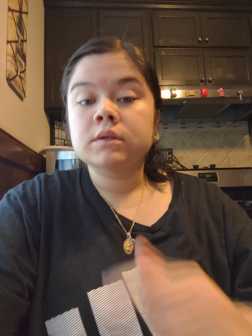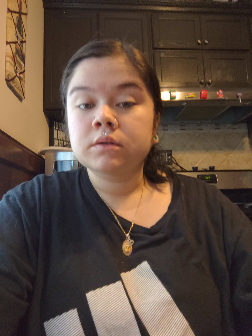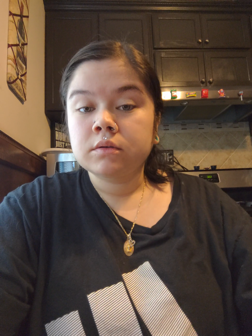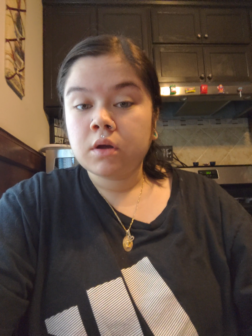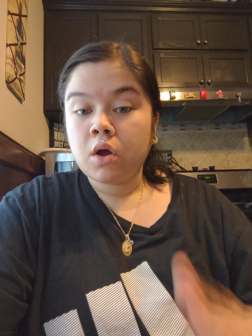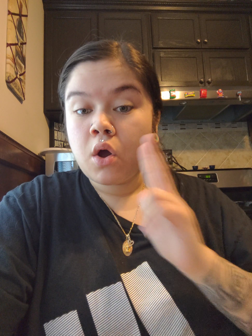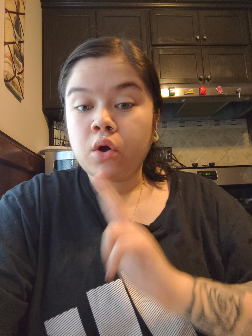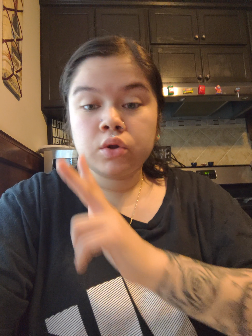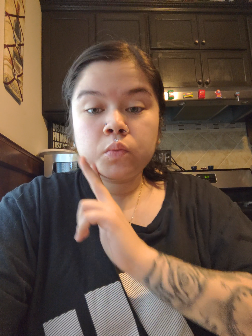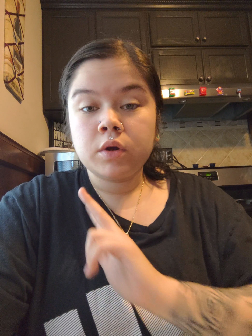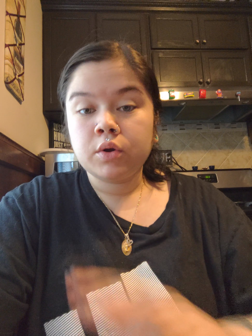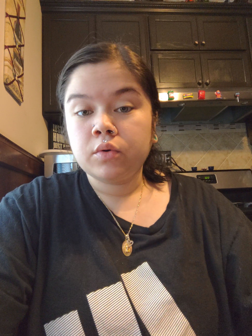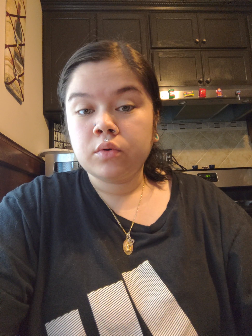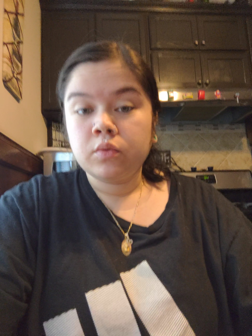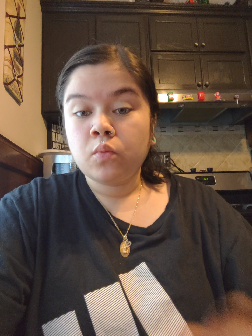underwear